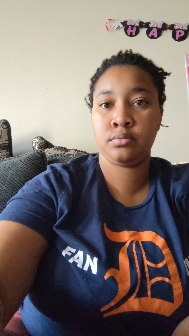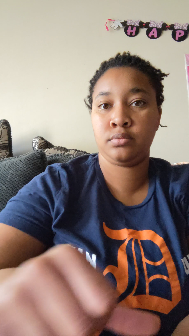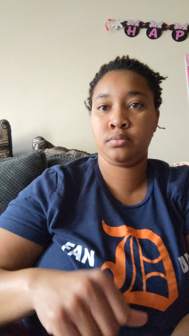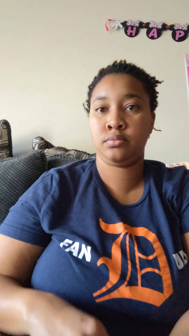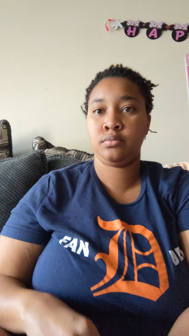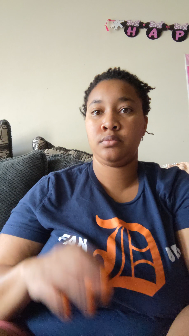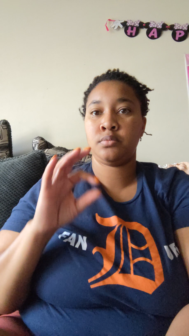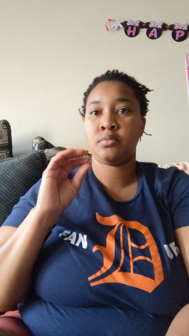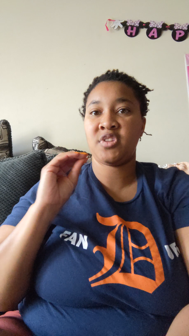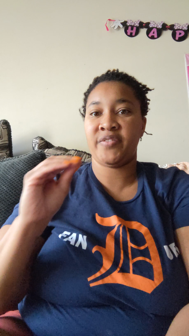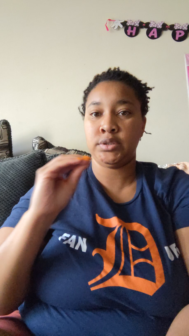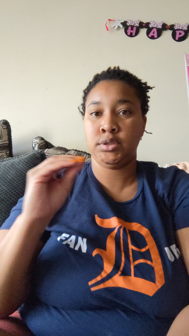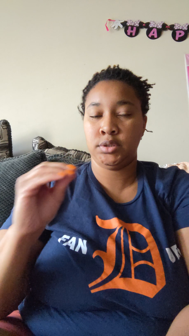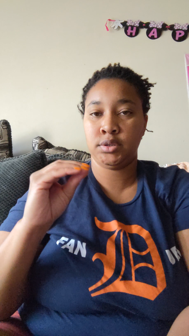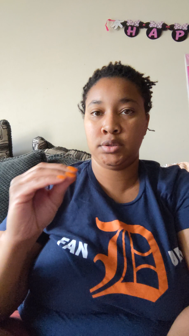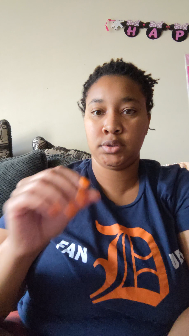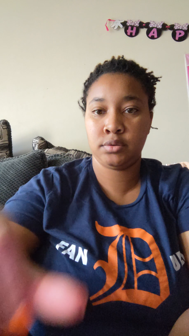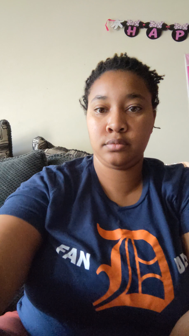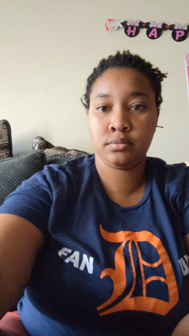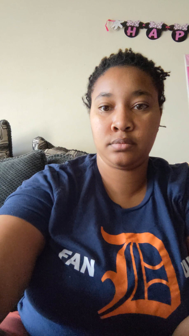fix